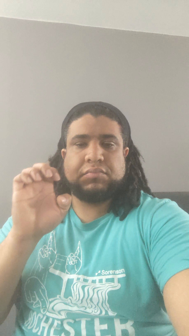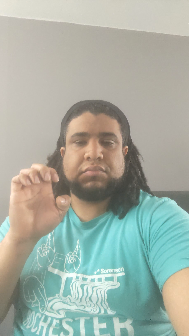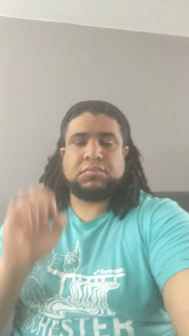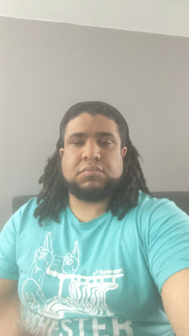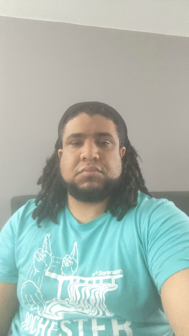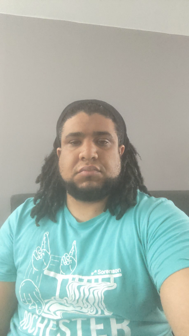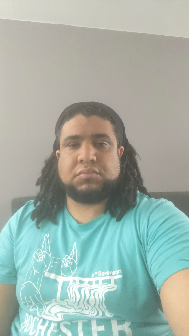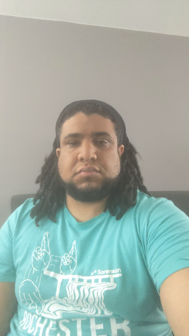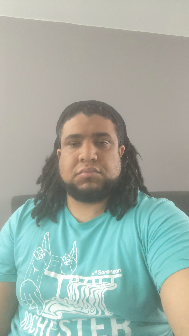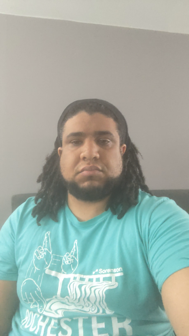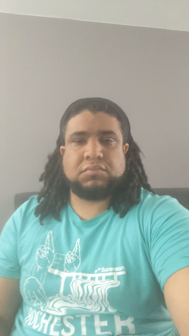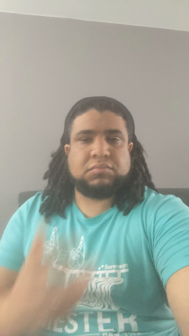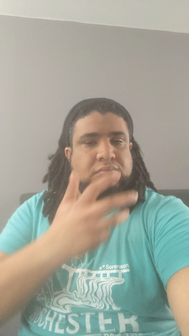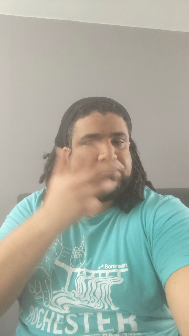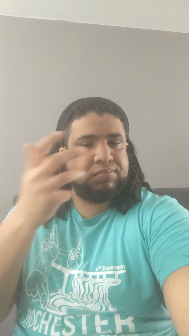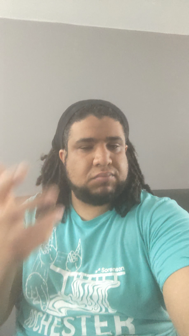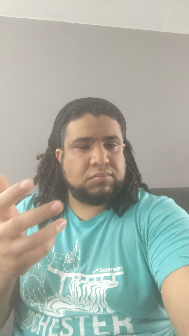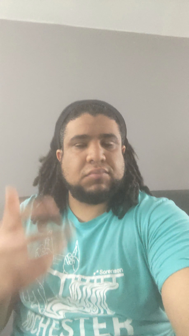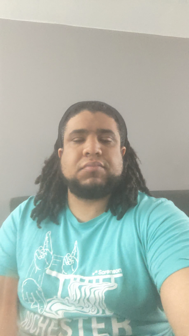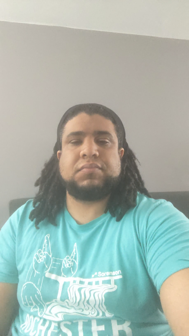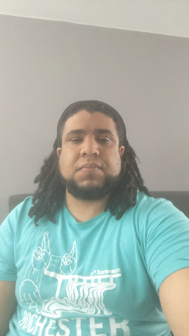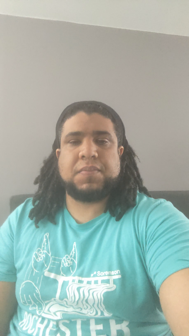a lot